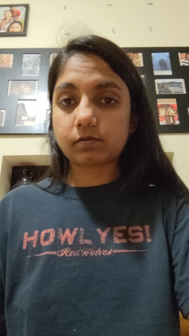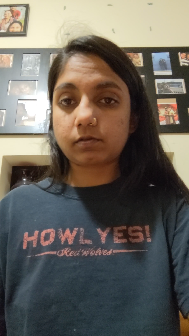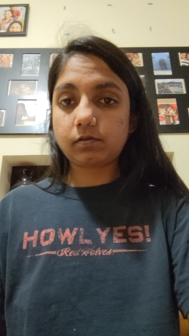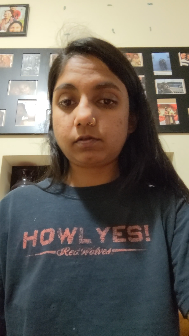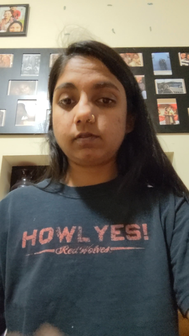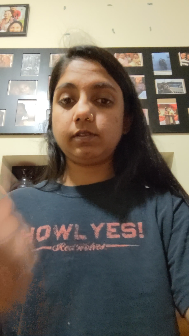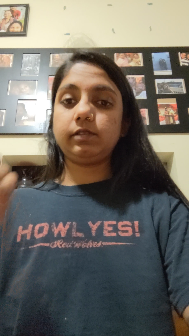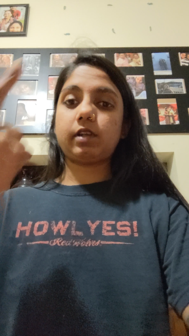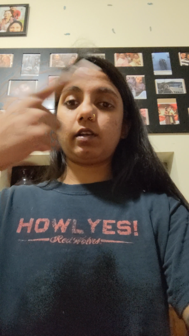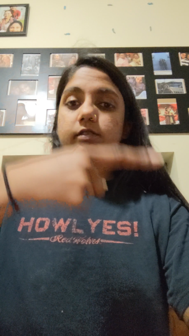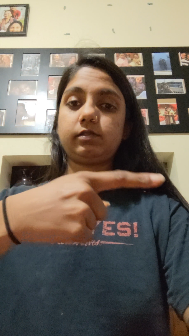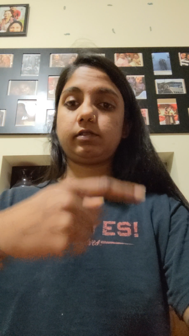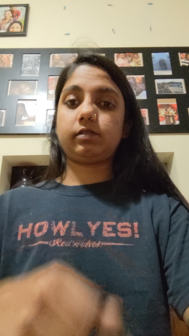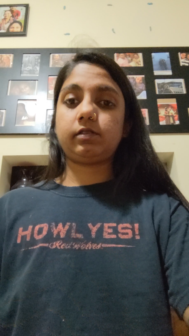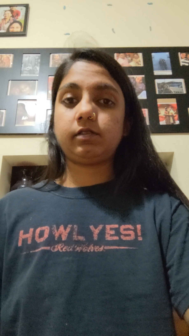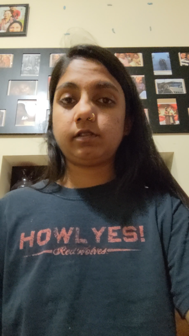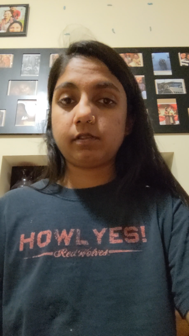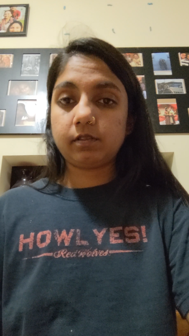day